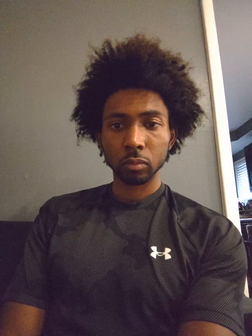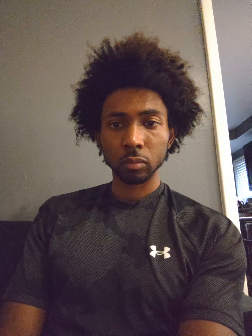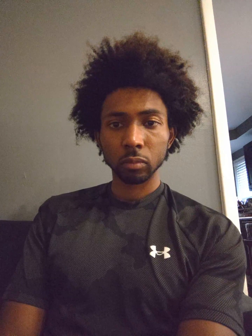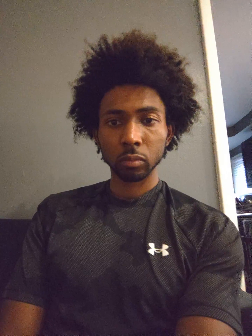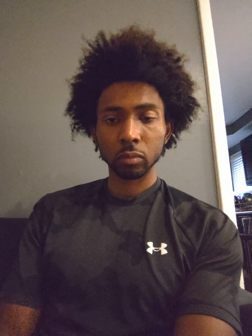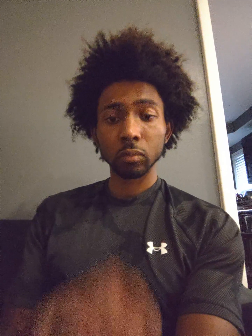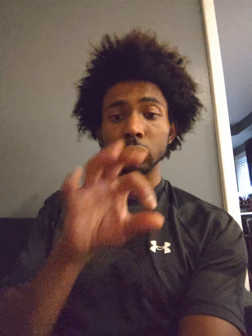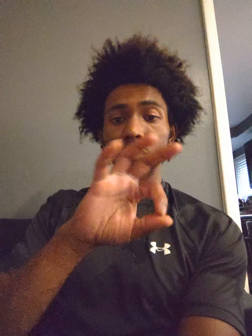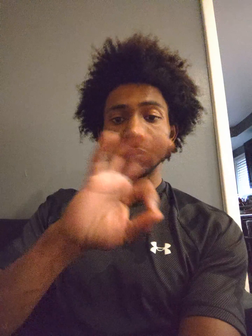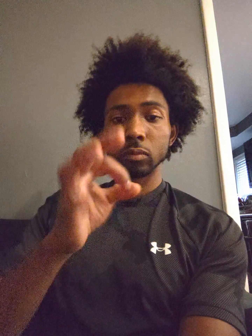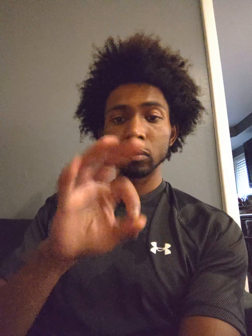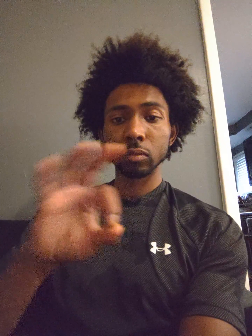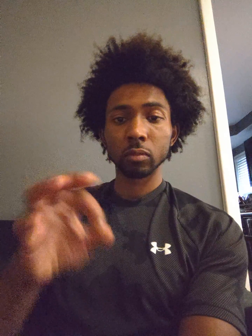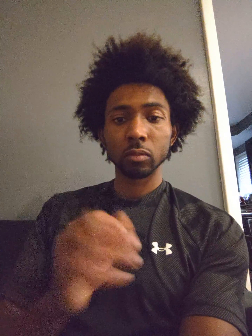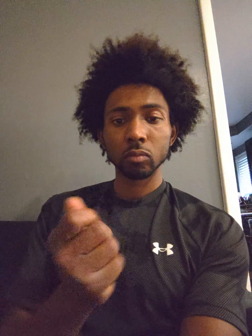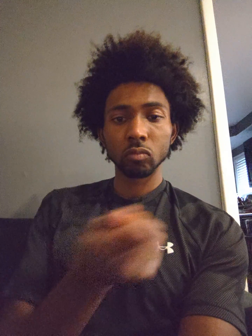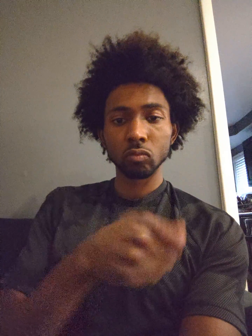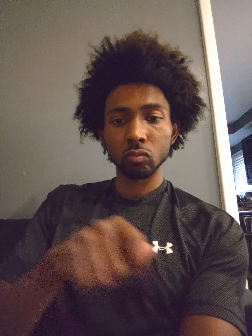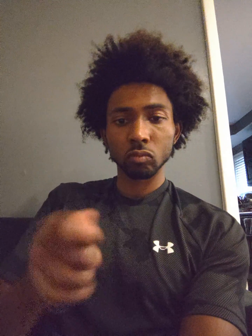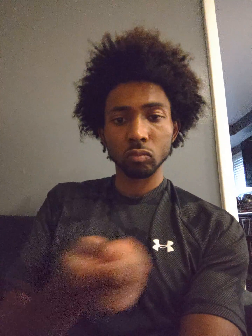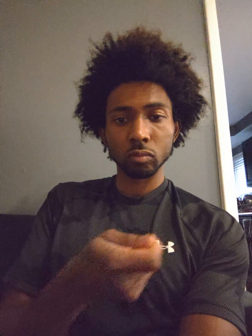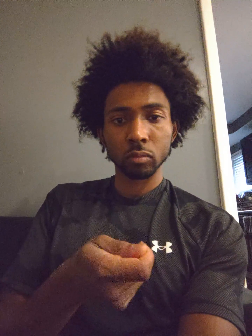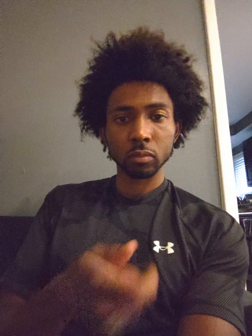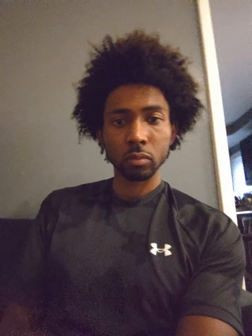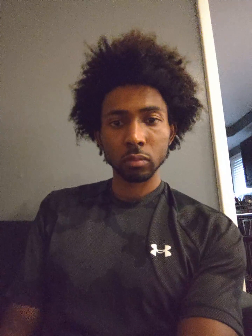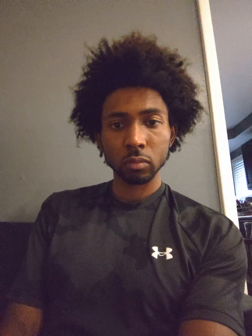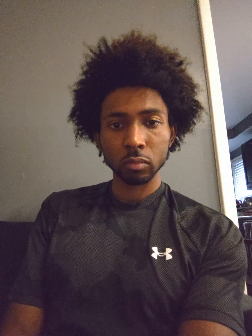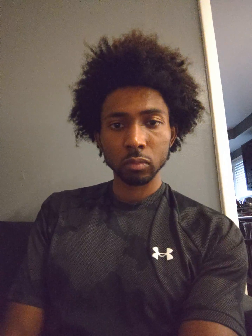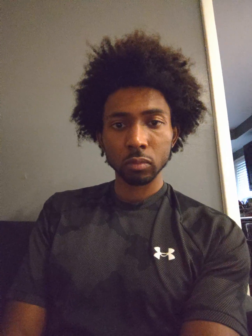hose